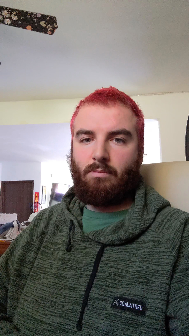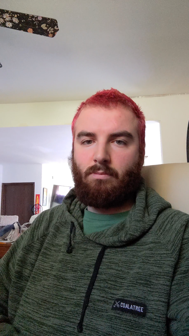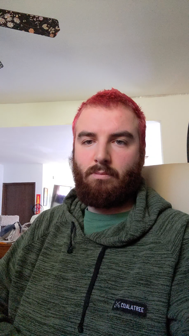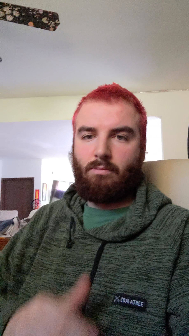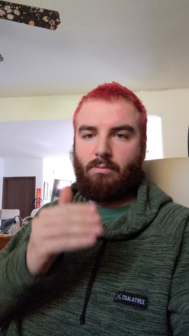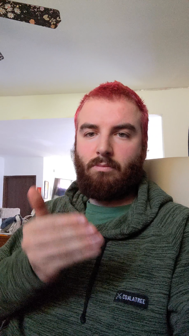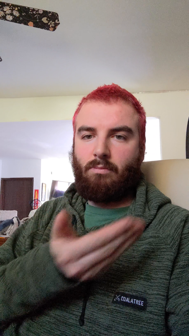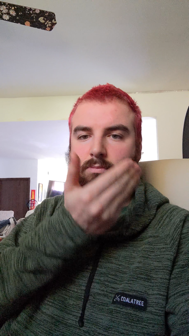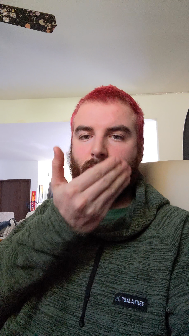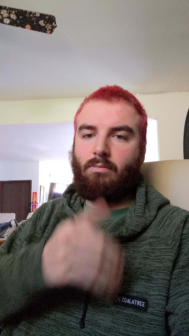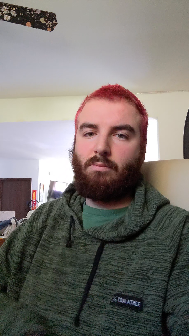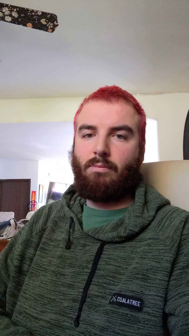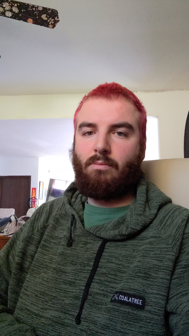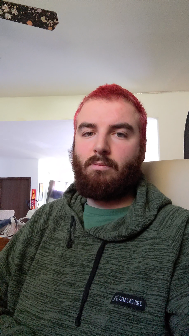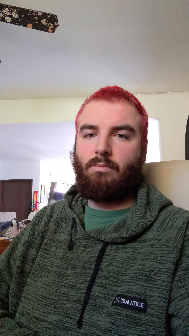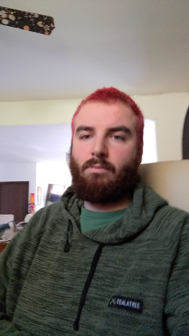new